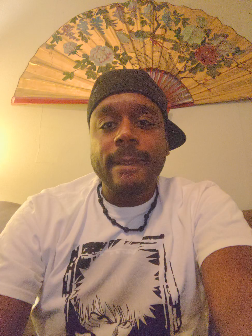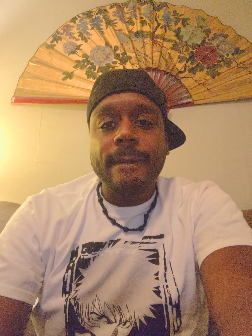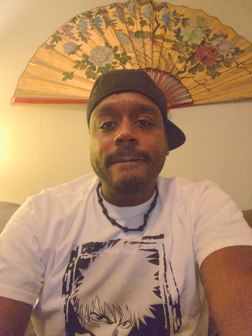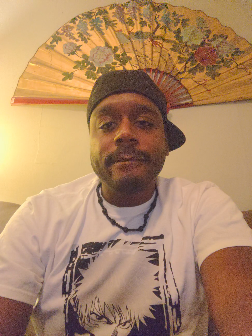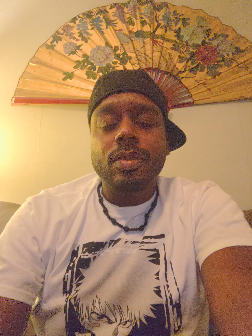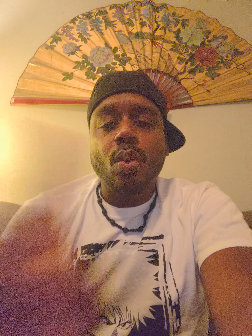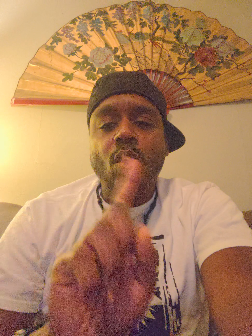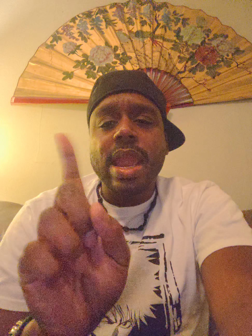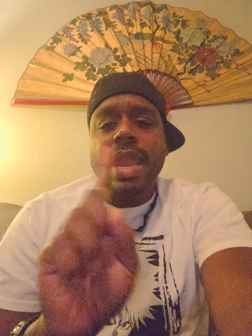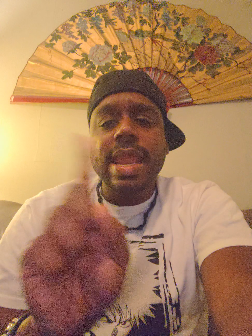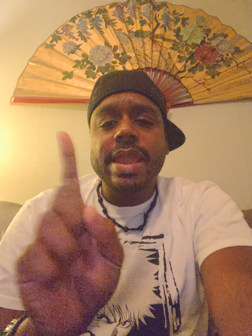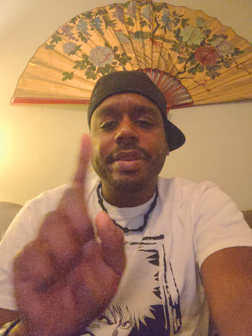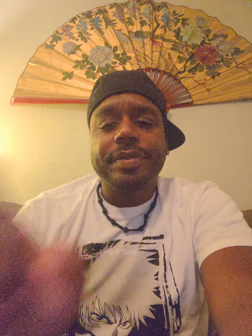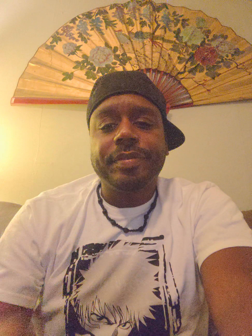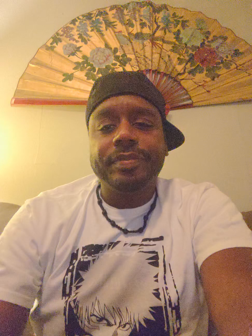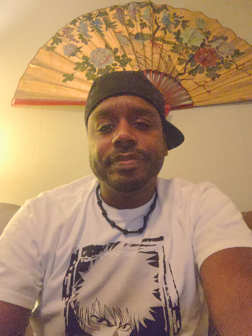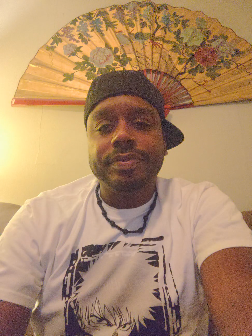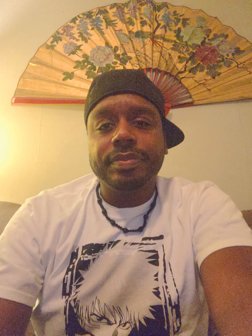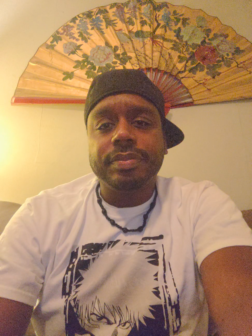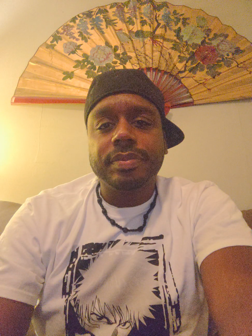where